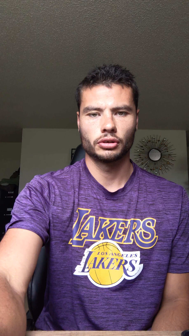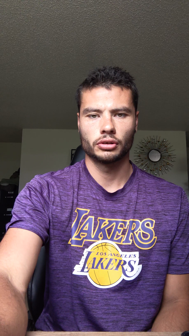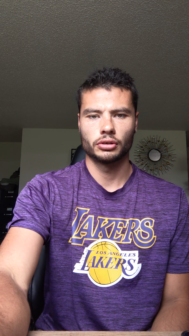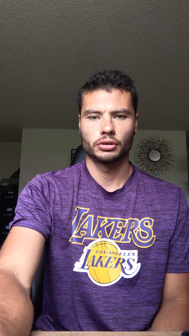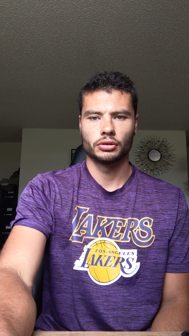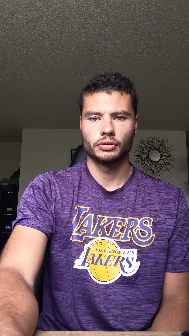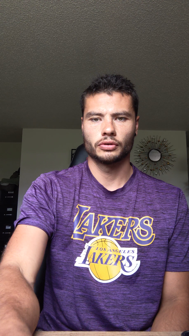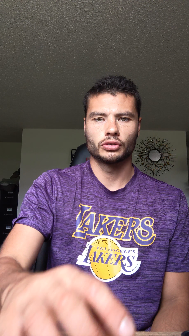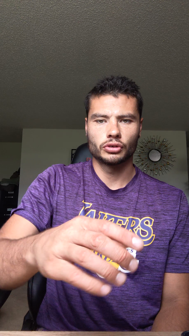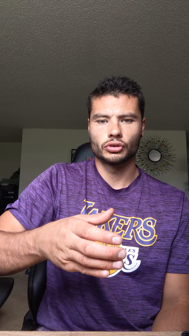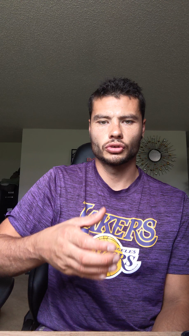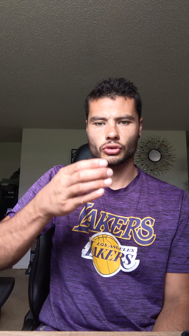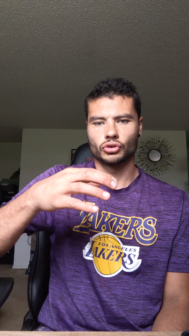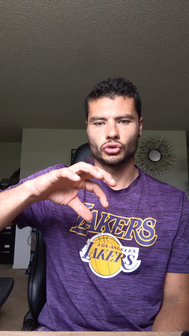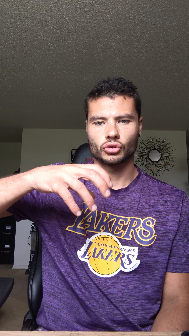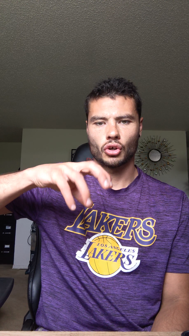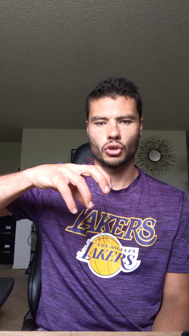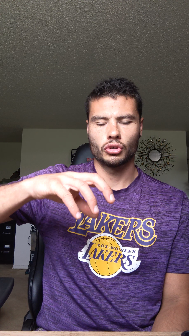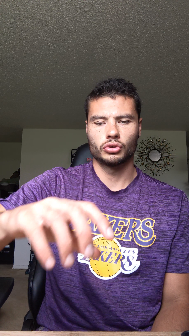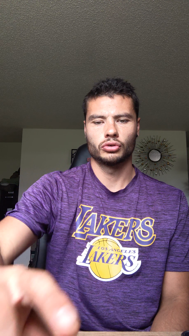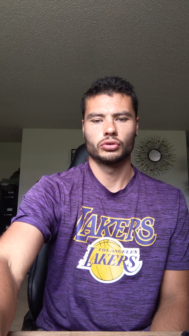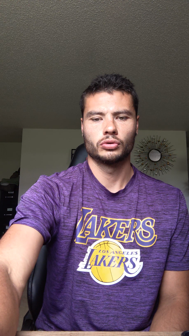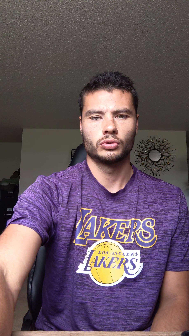jar